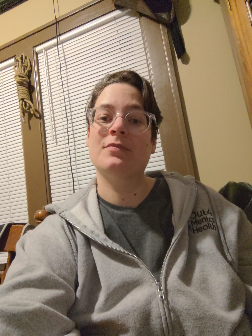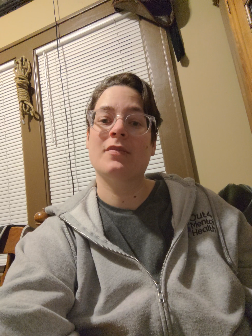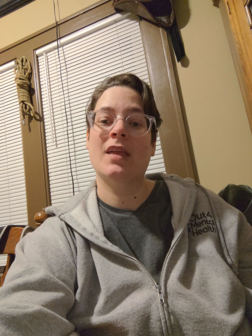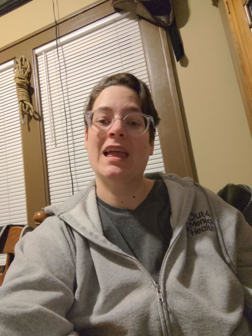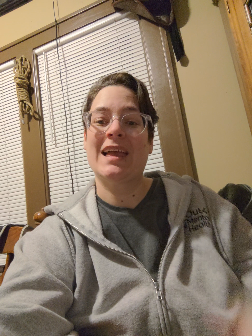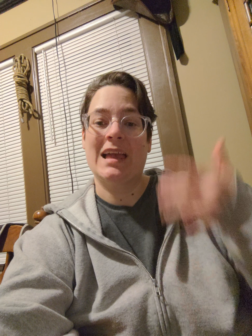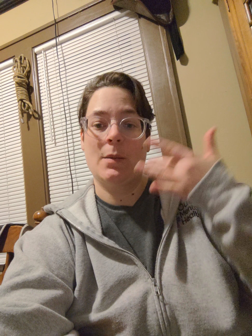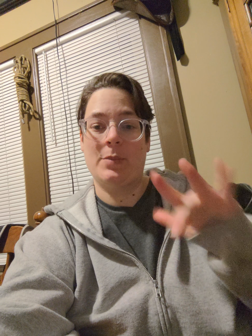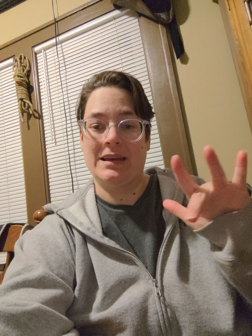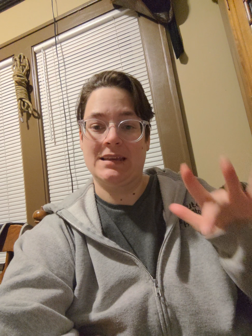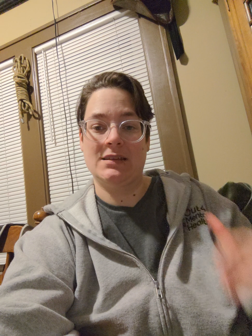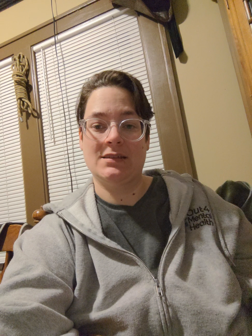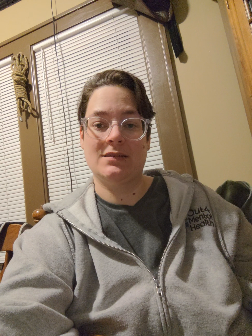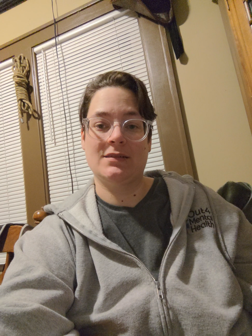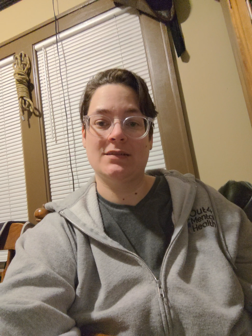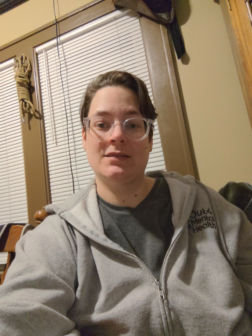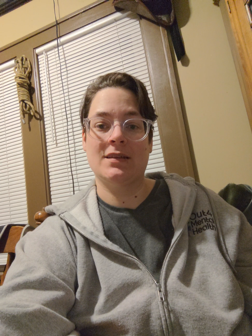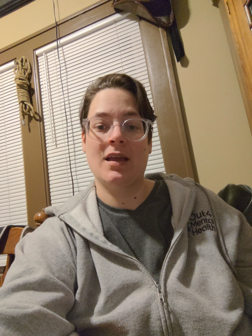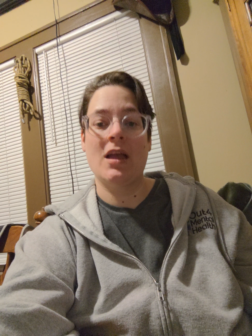empty